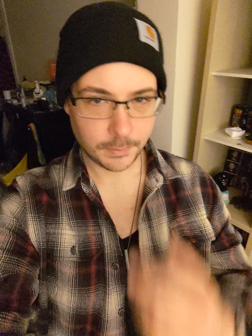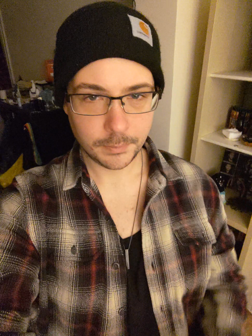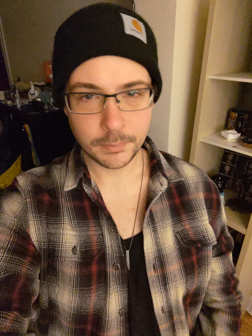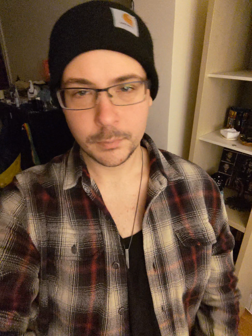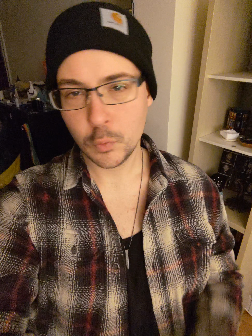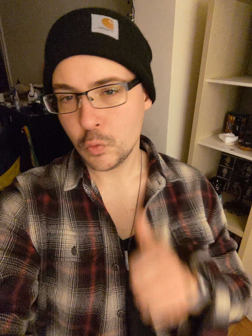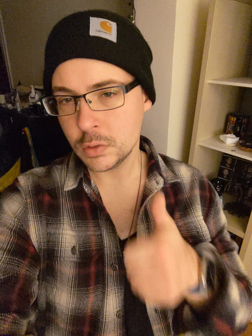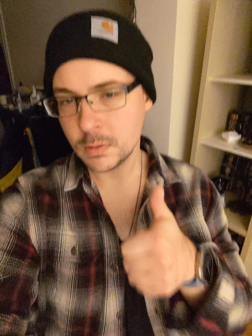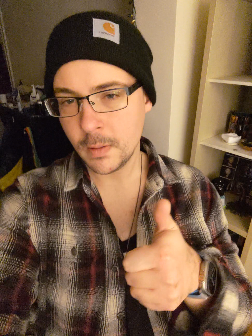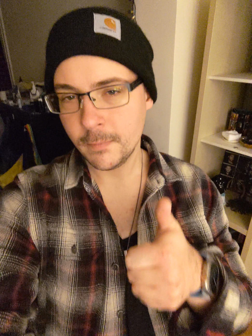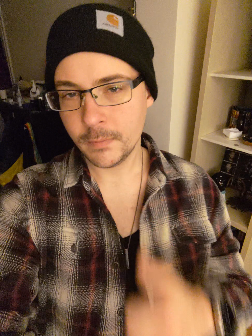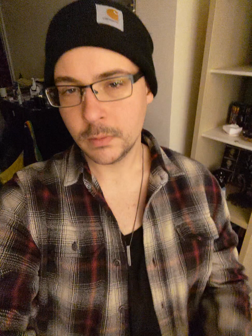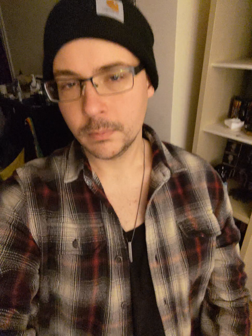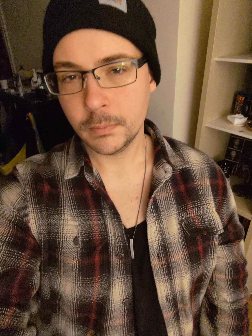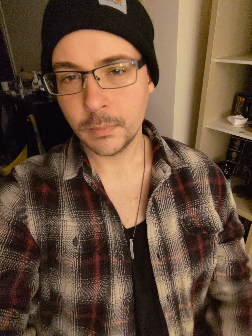yourself